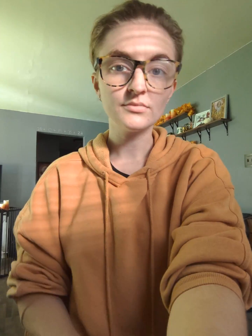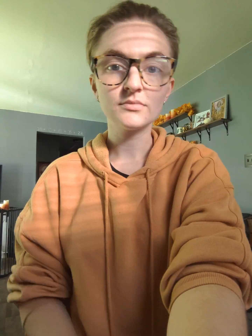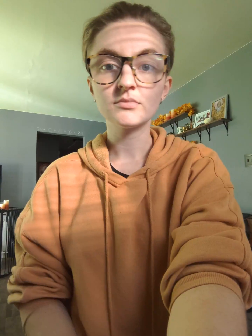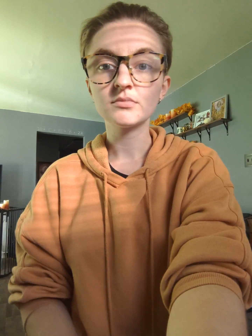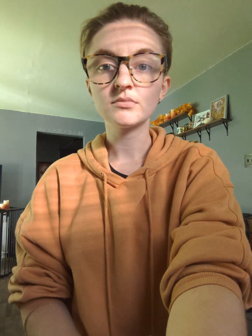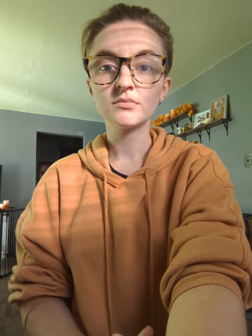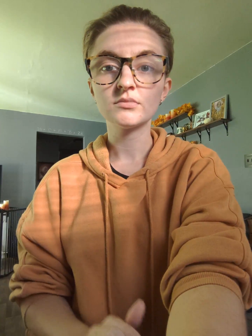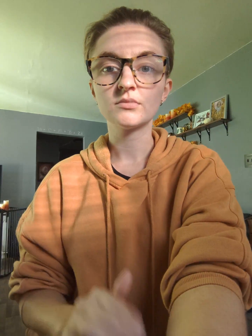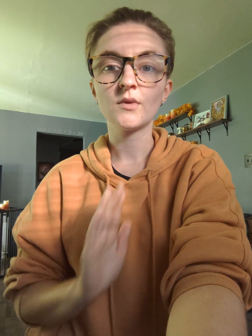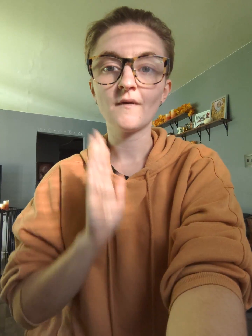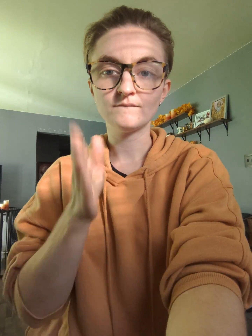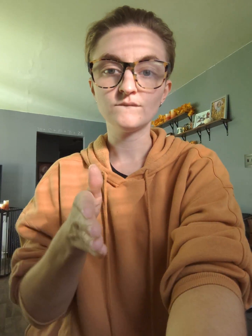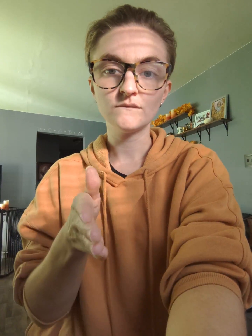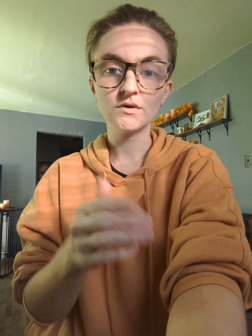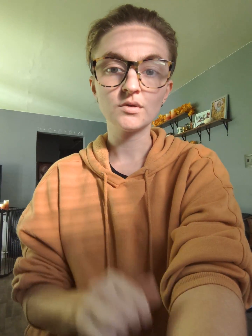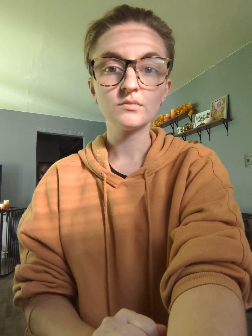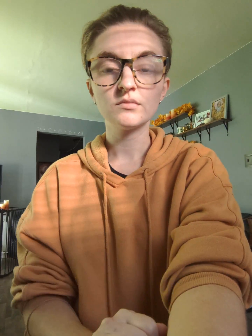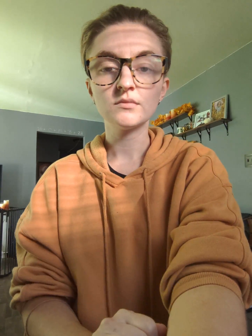over